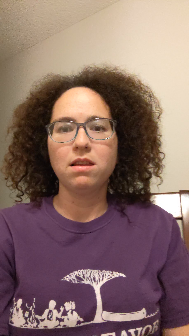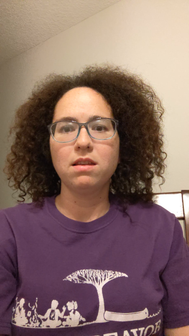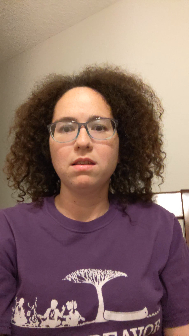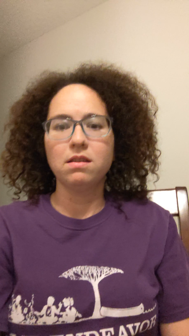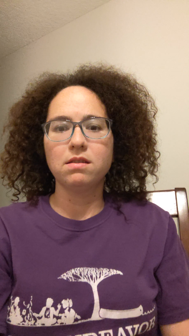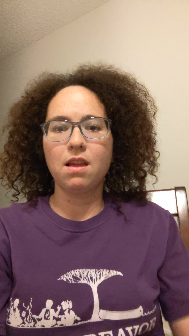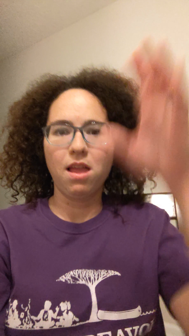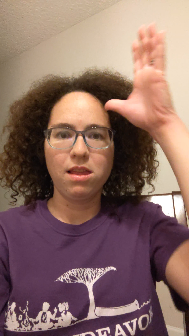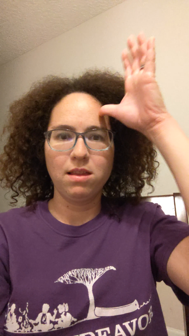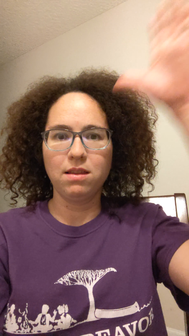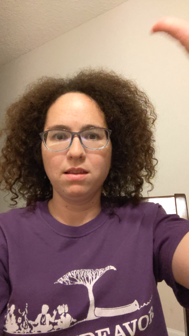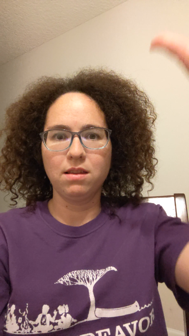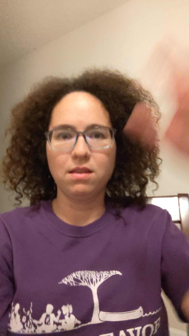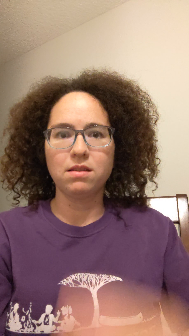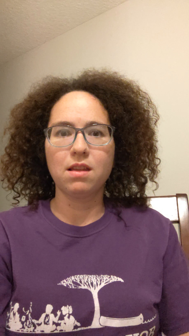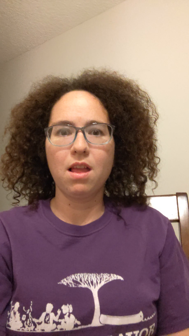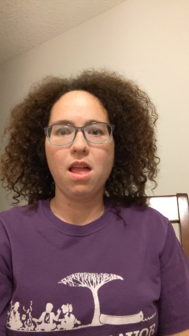moose